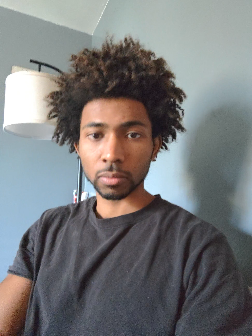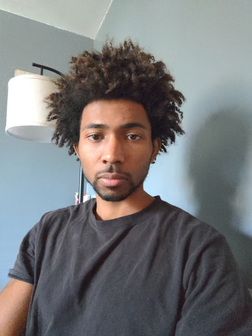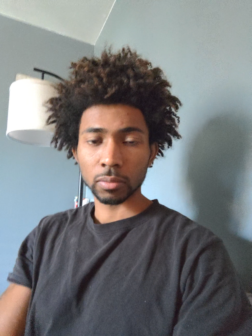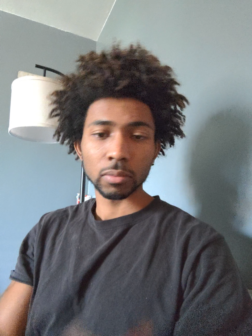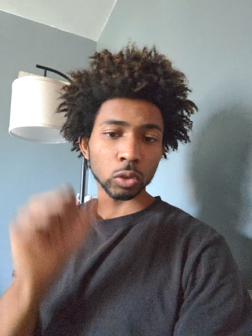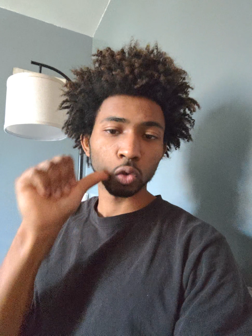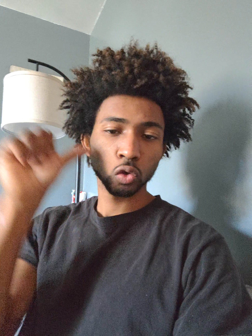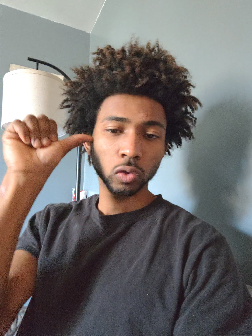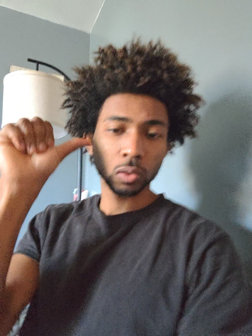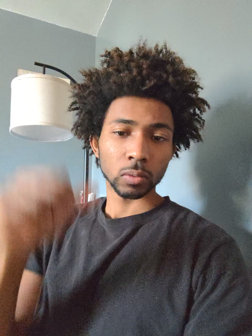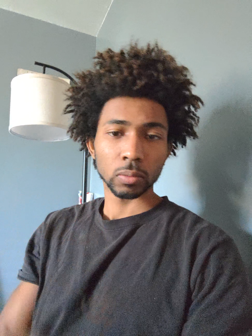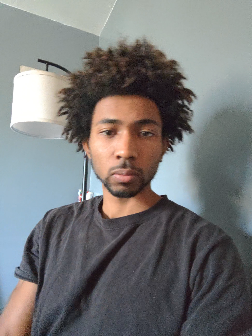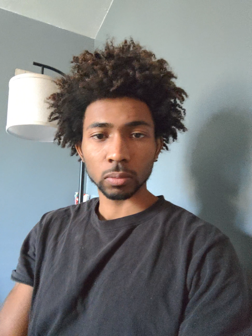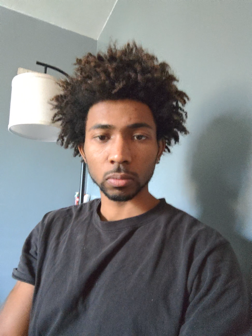yesterday